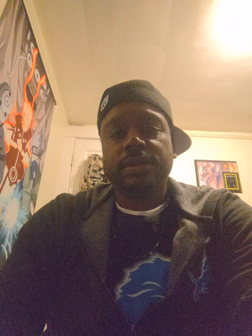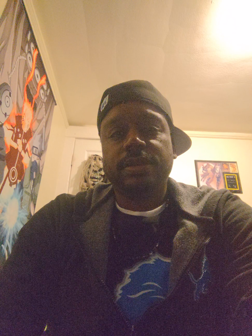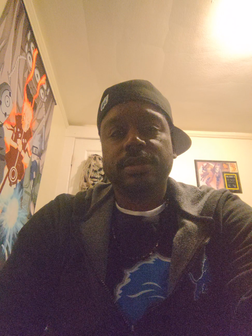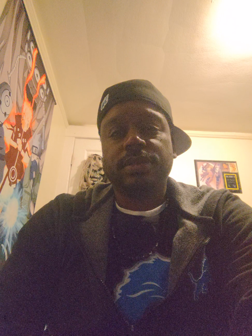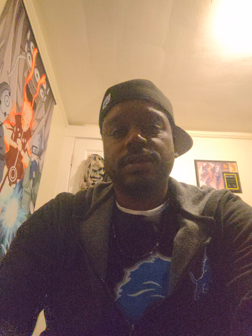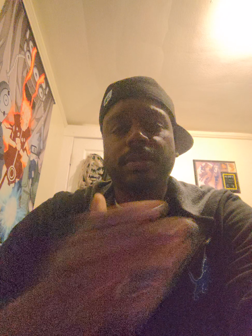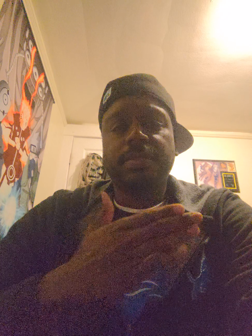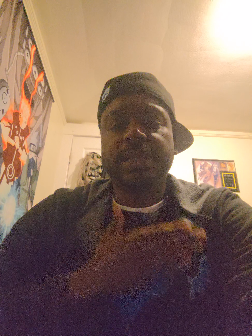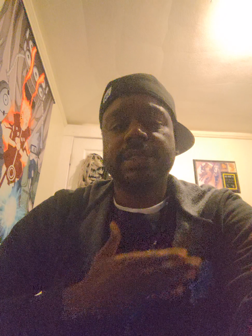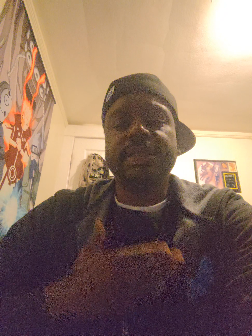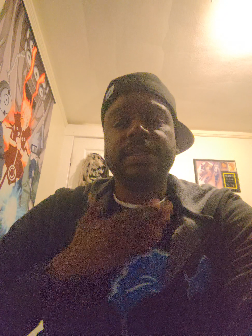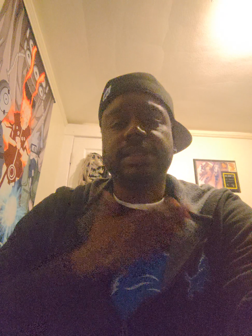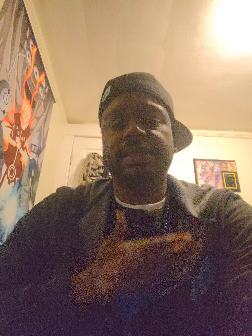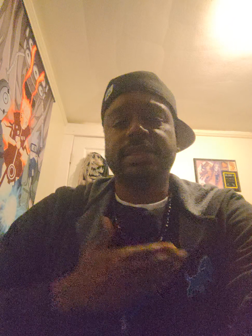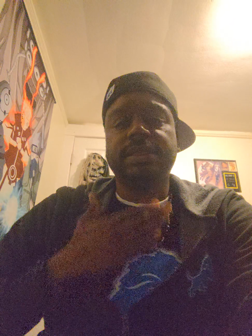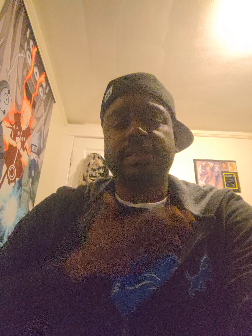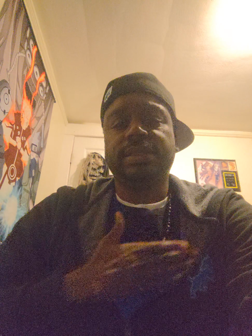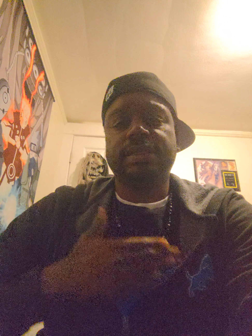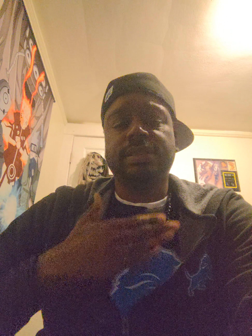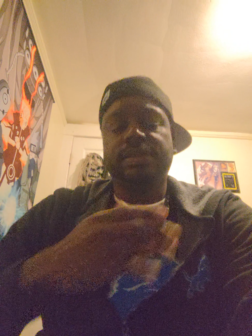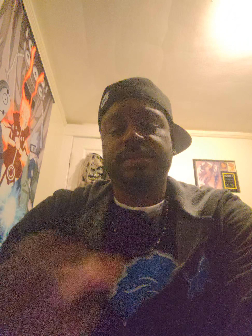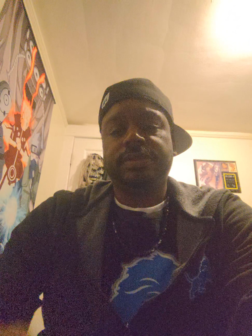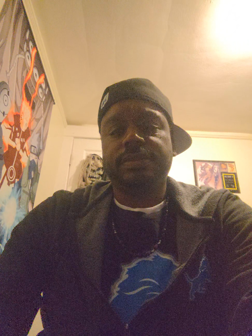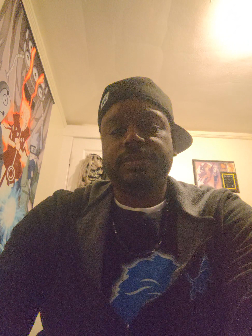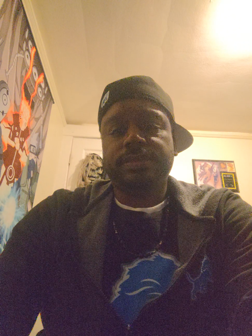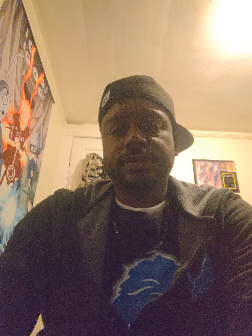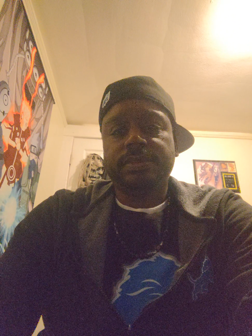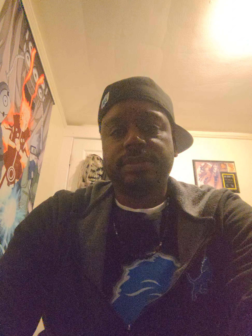please